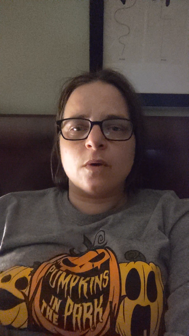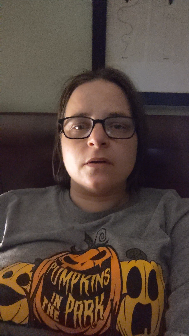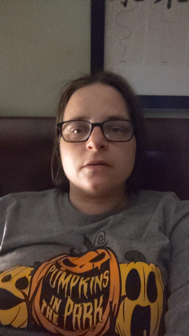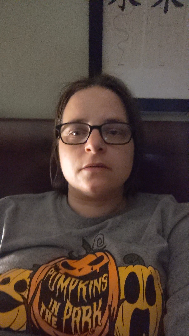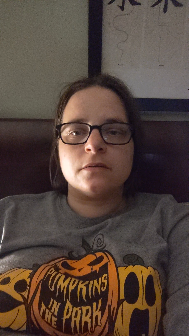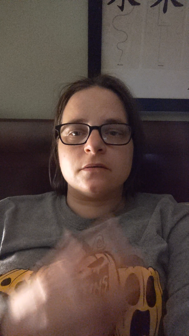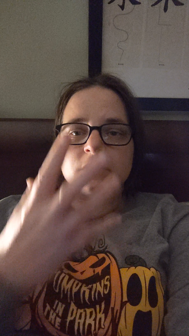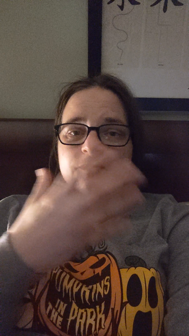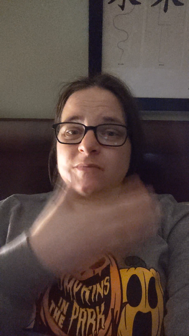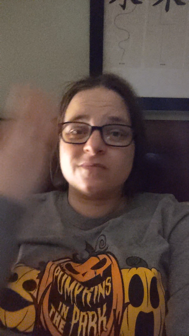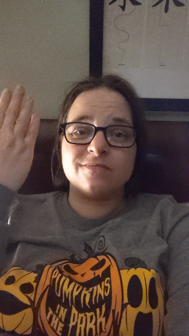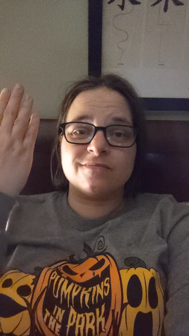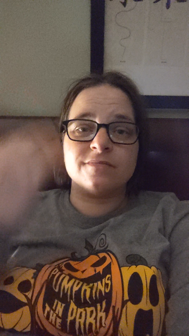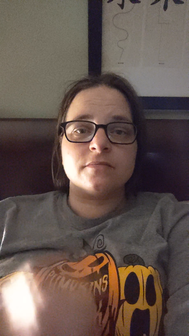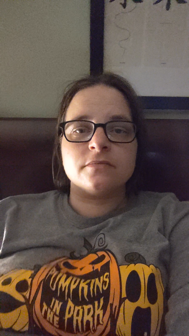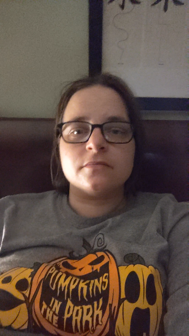all gone